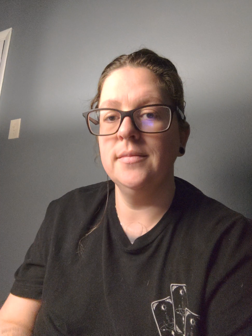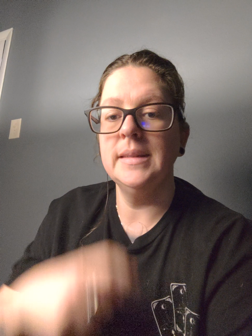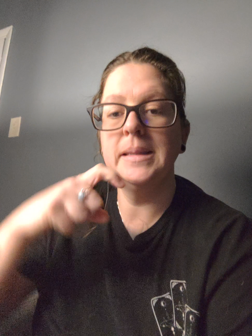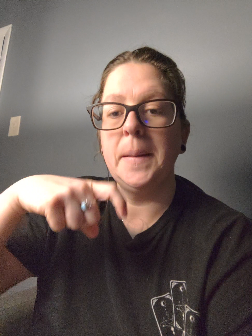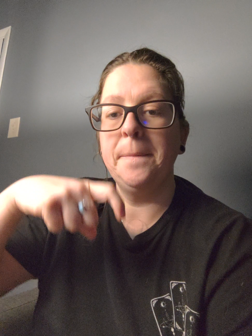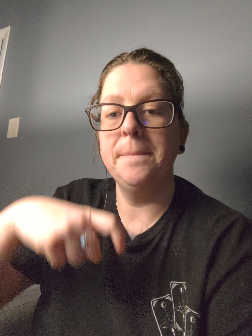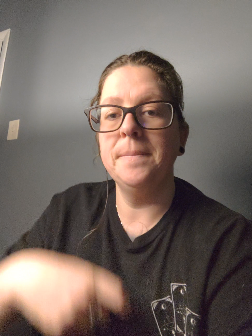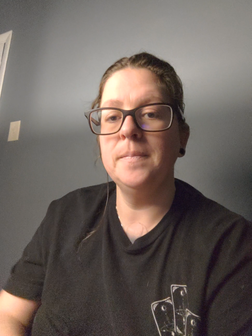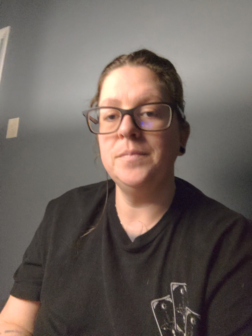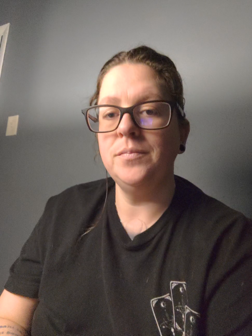time